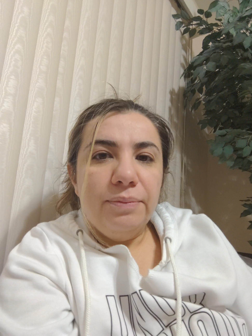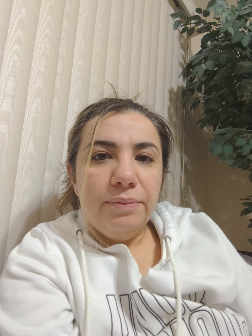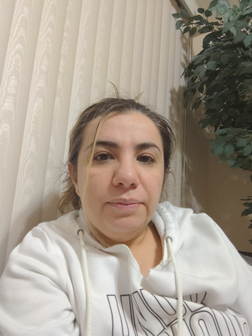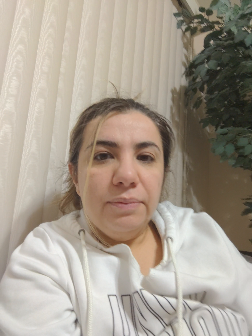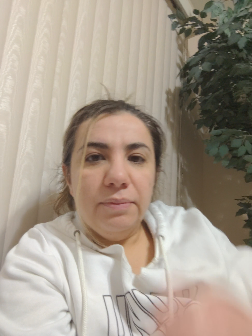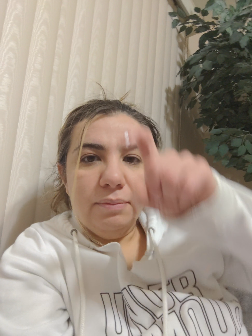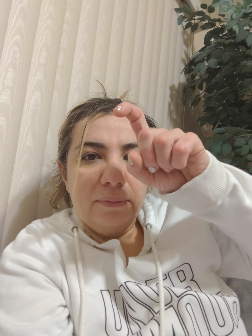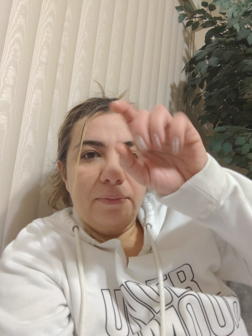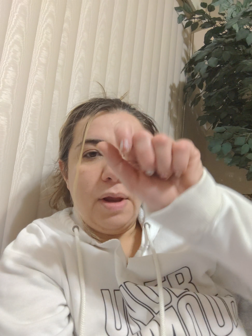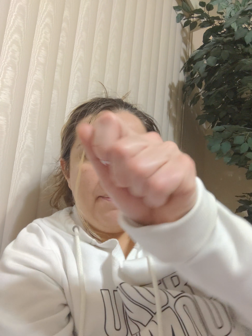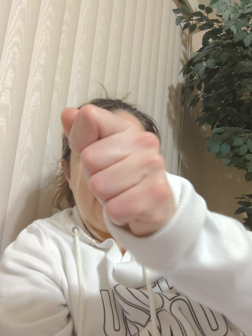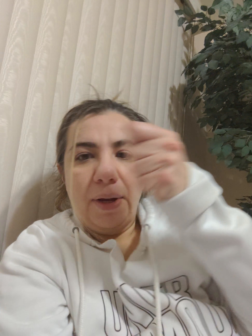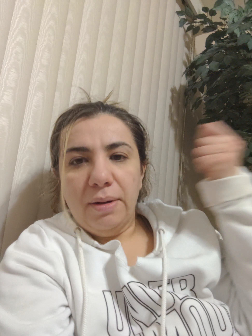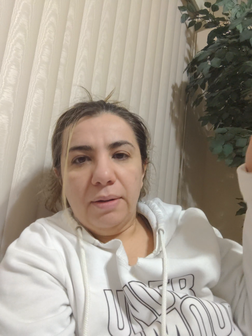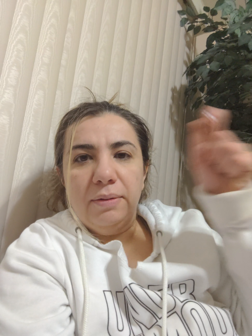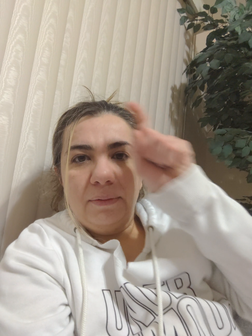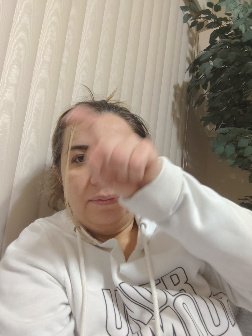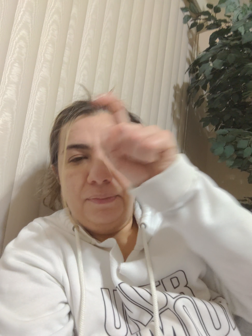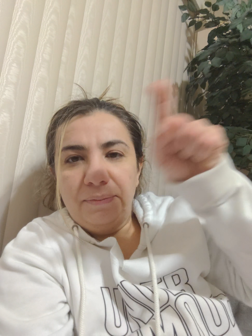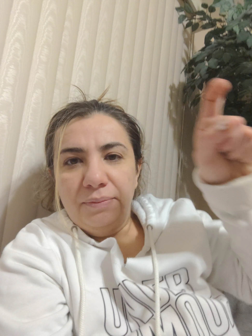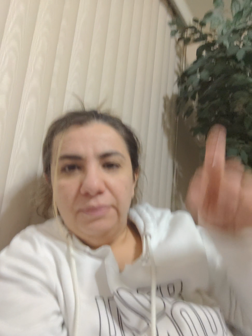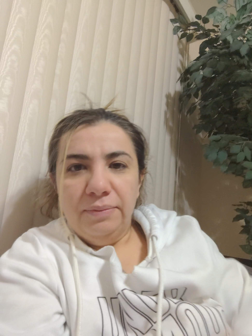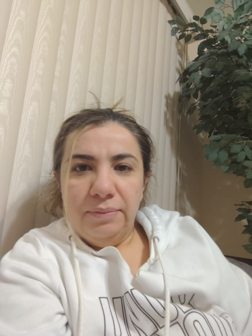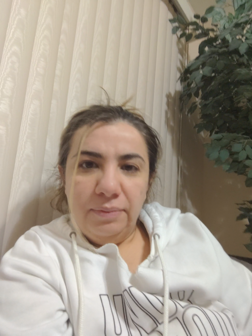closet